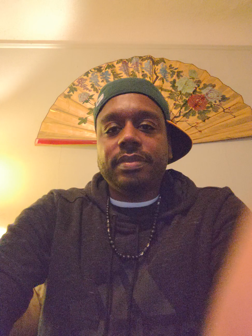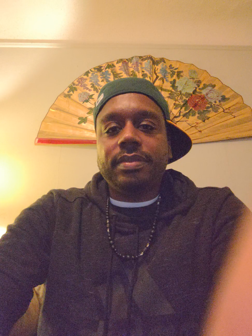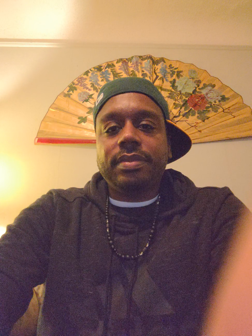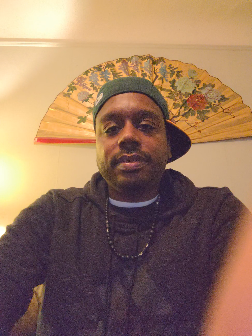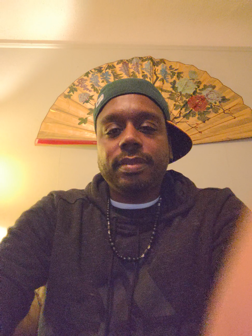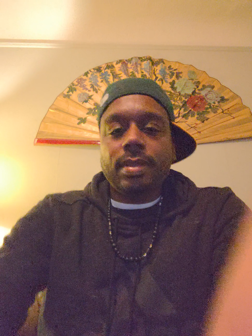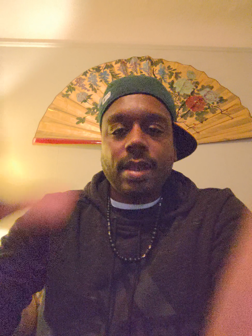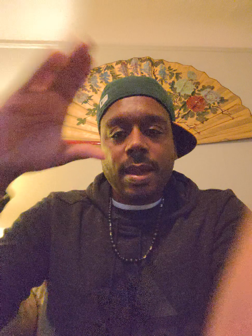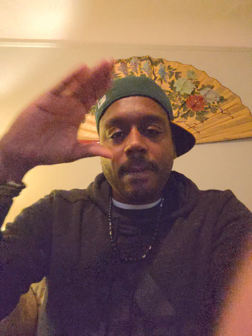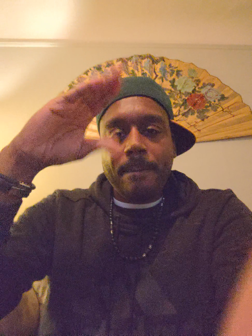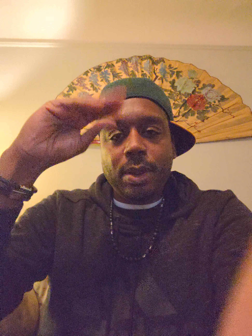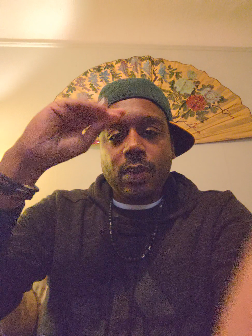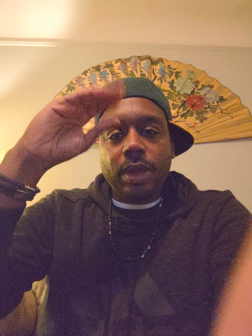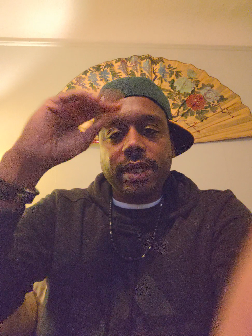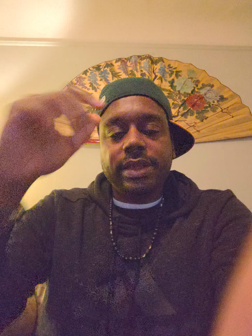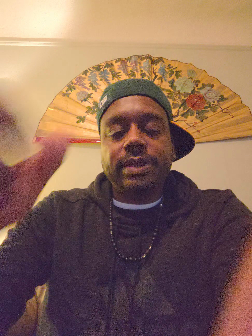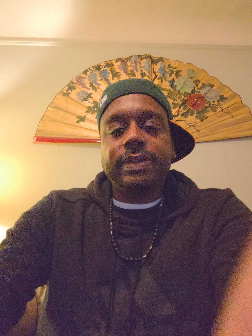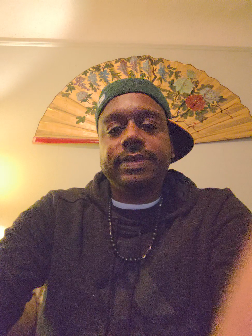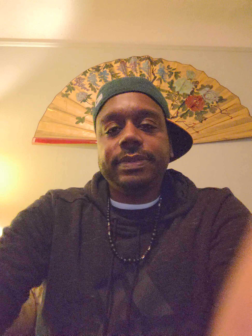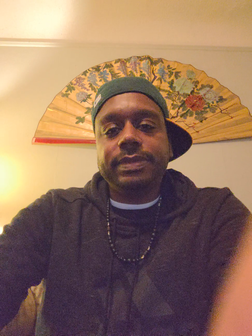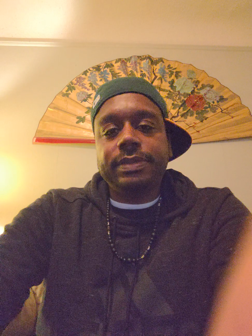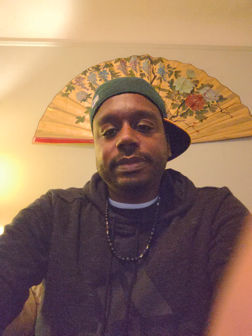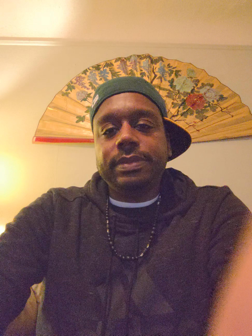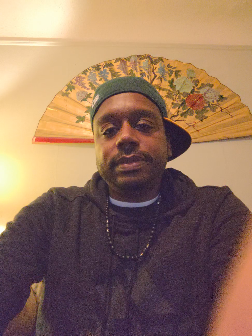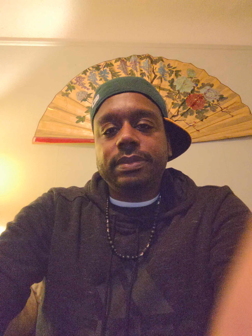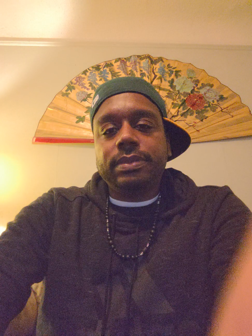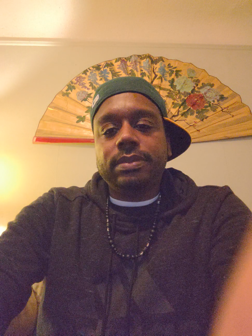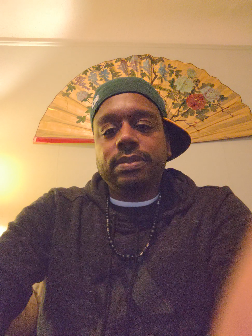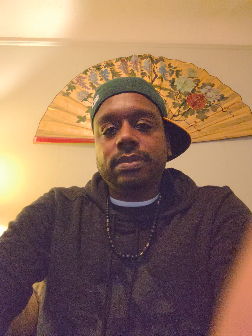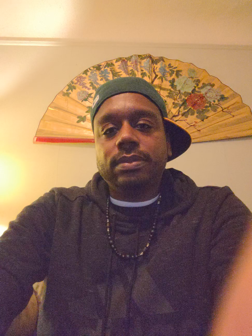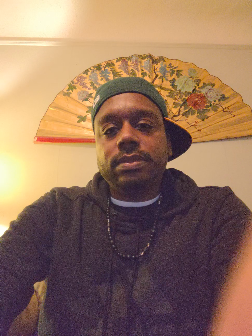boy